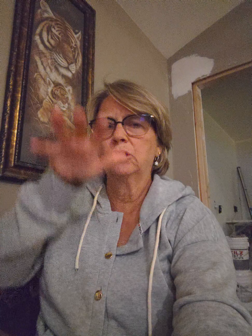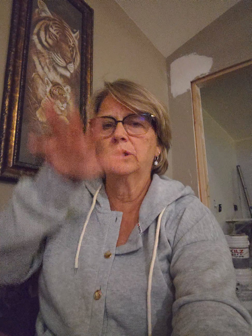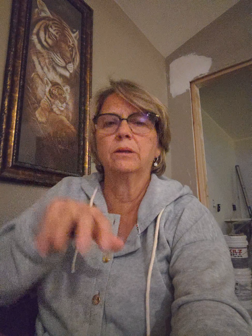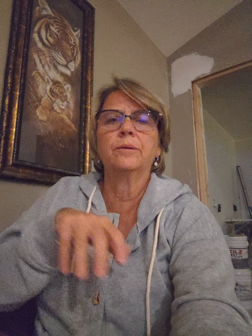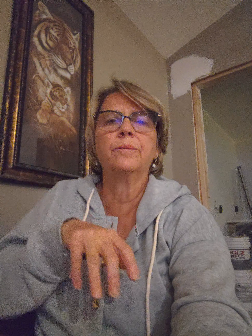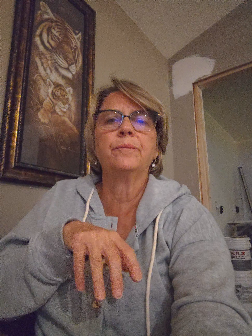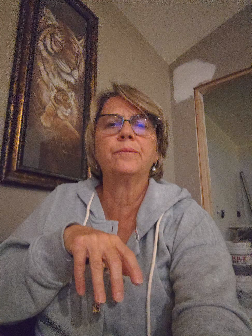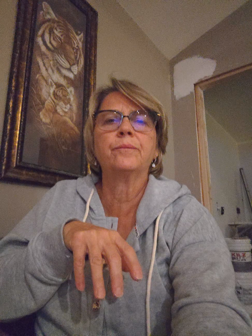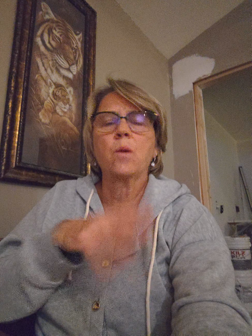alligator